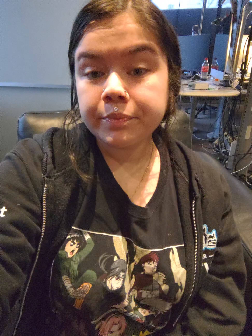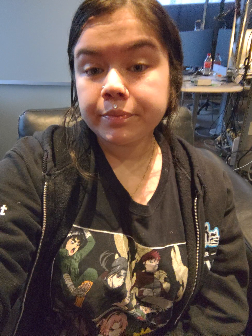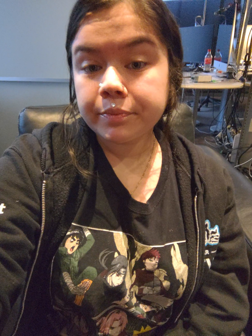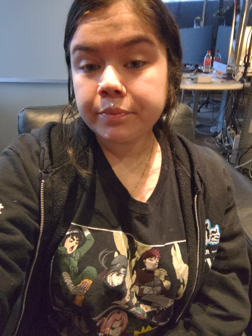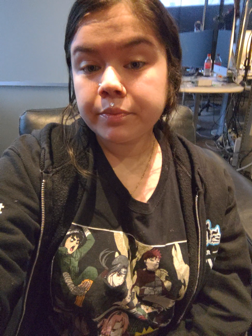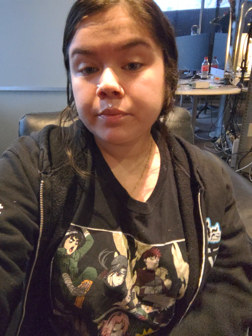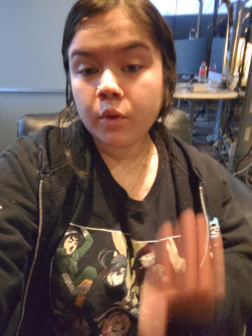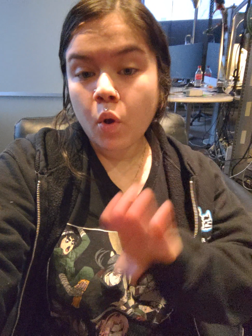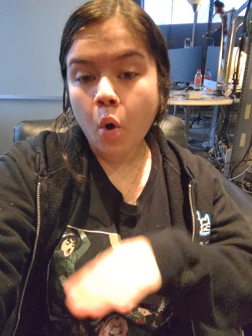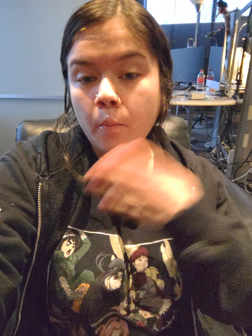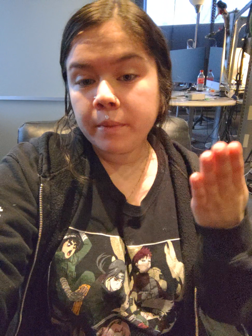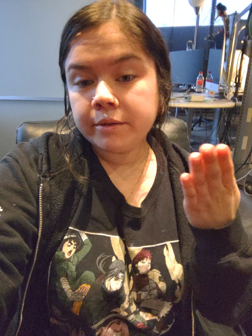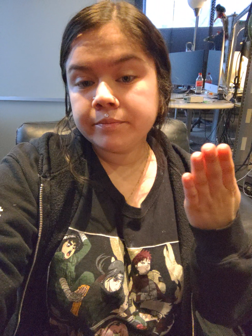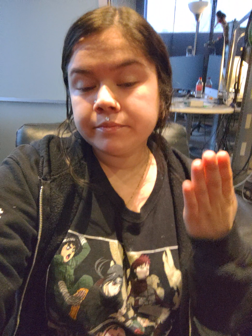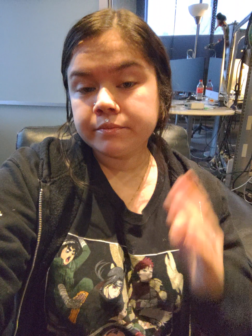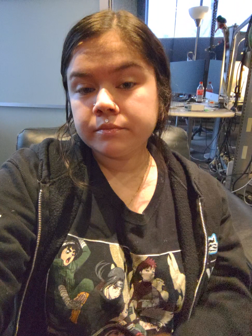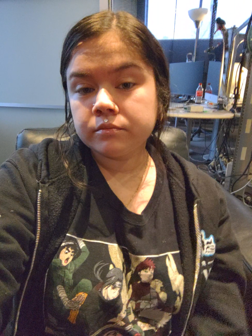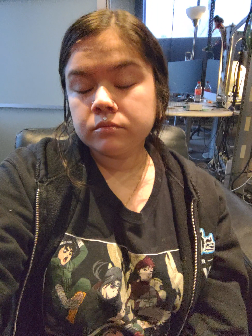open